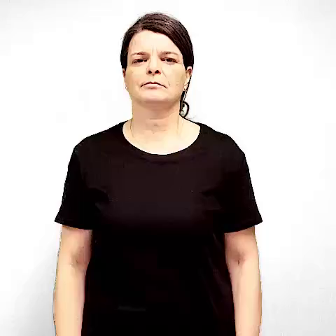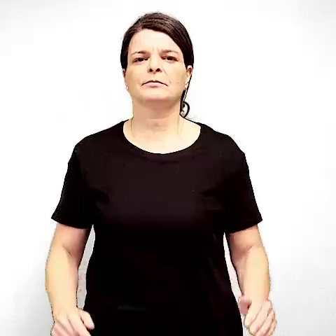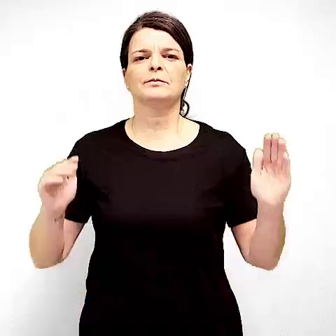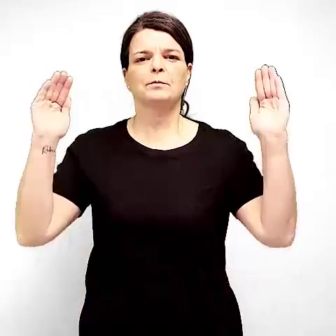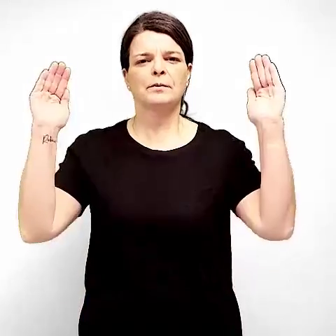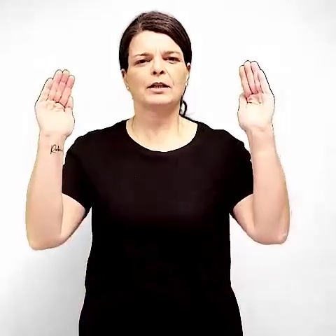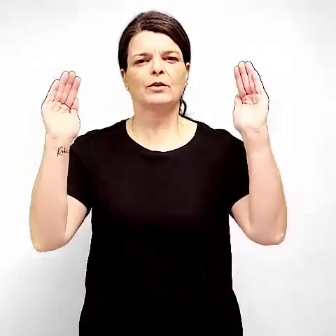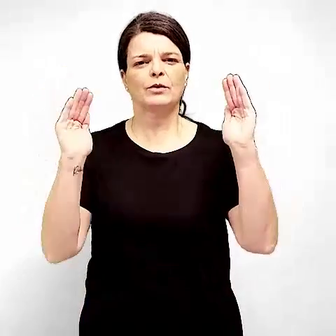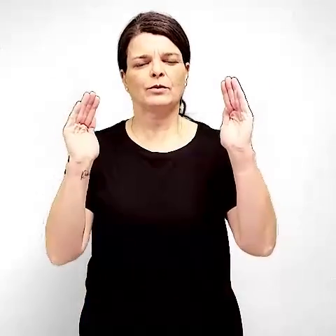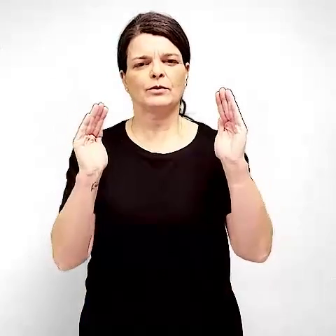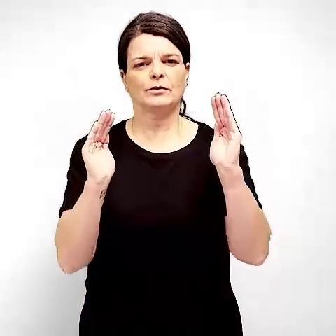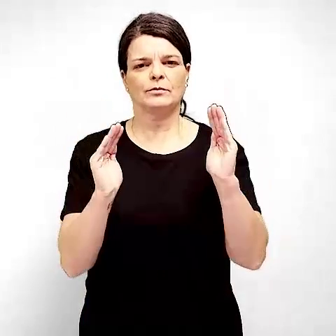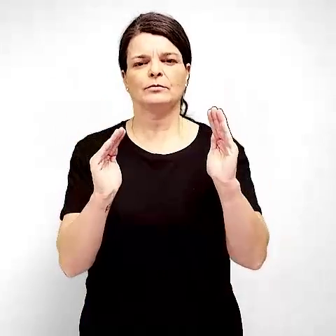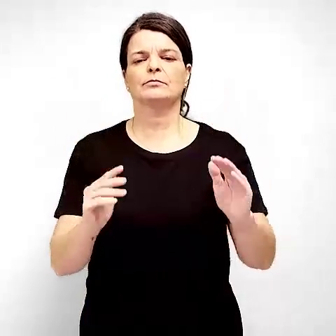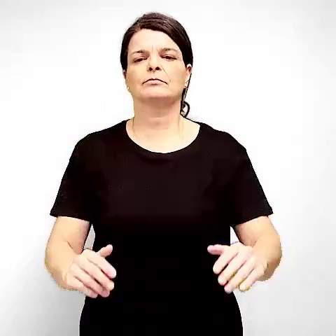reducir